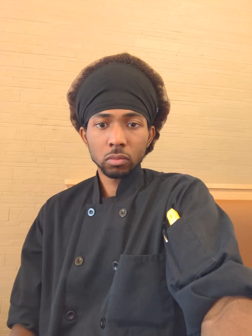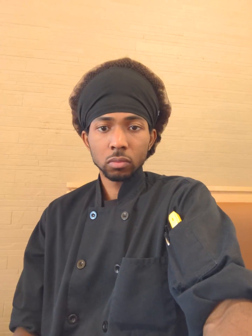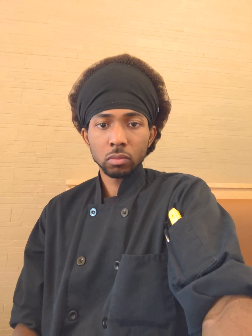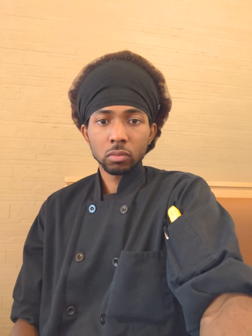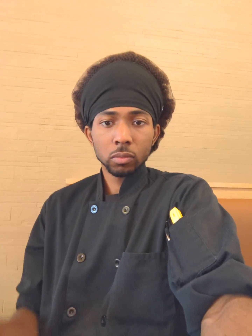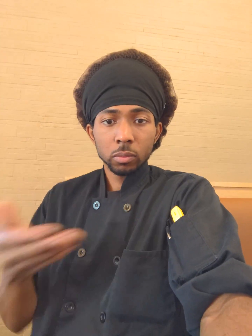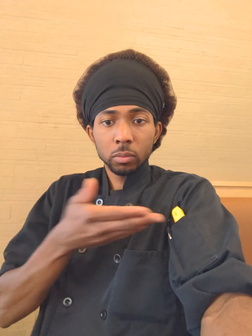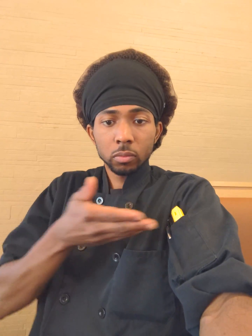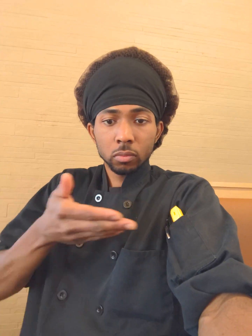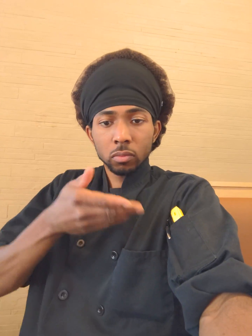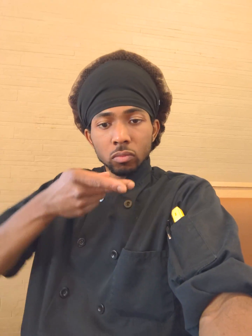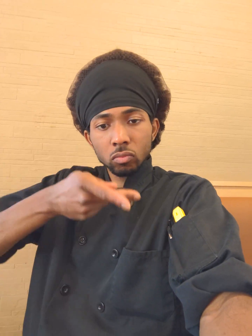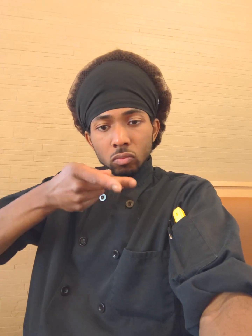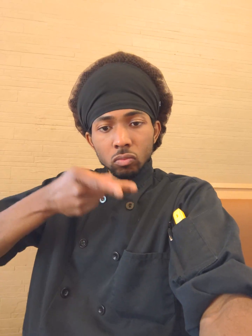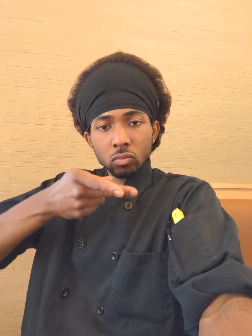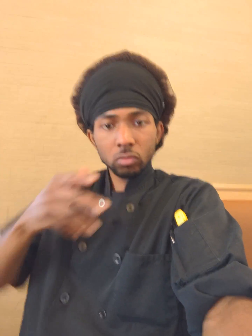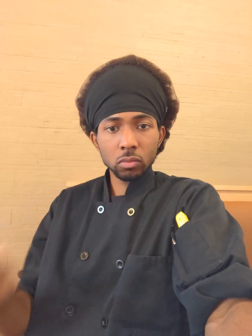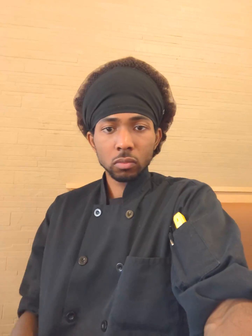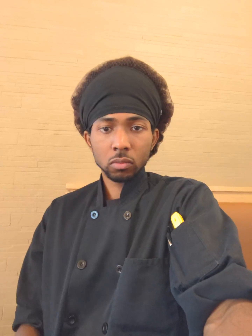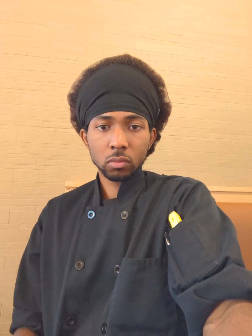babysitter